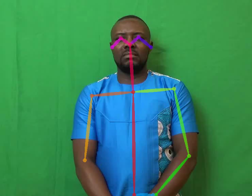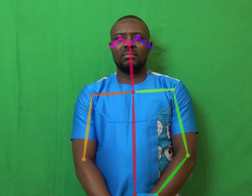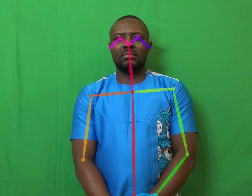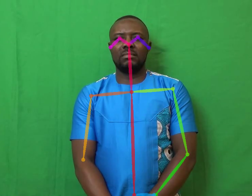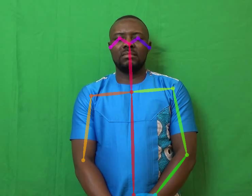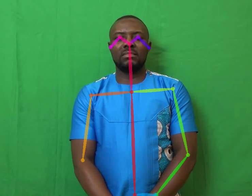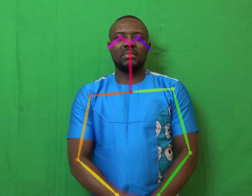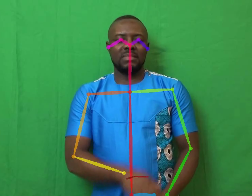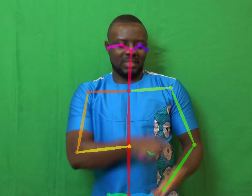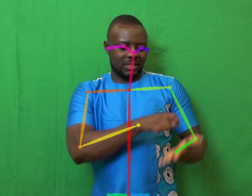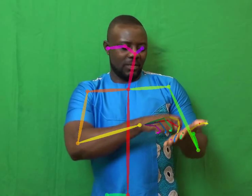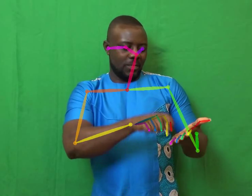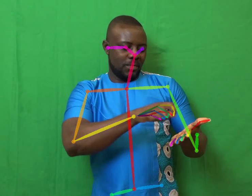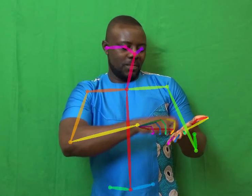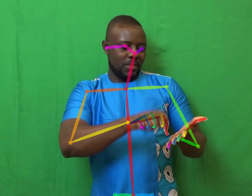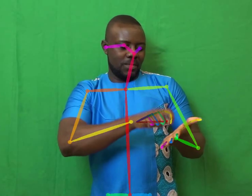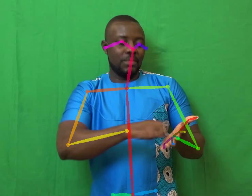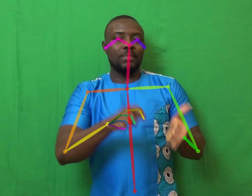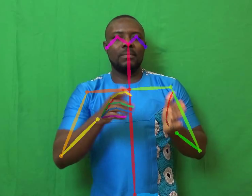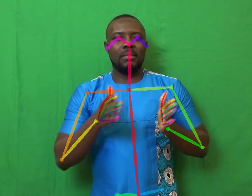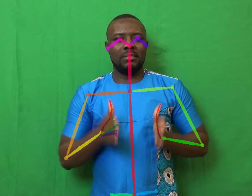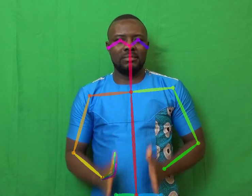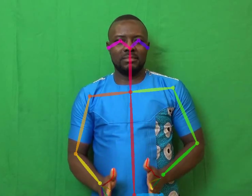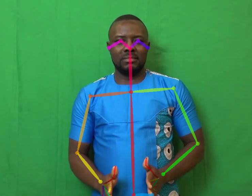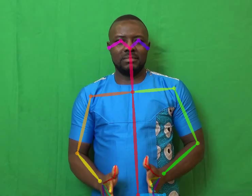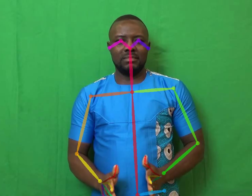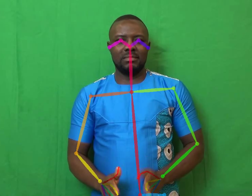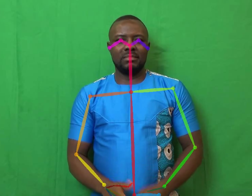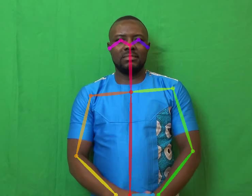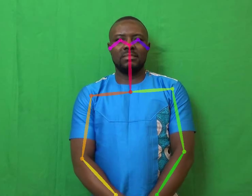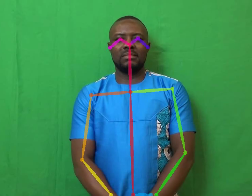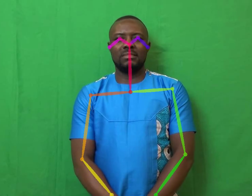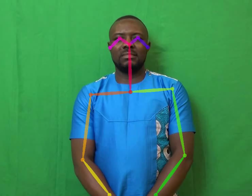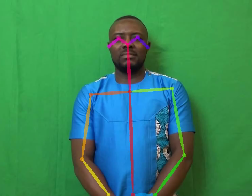writer